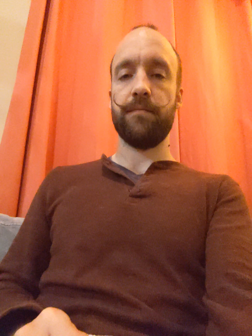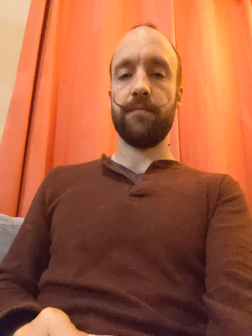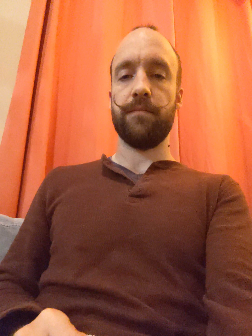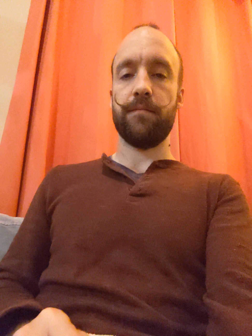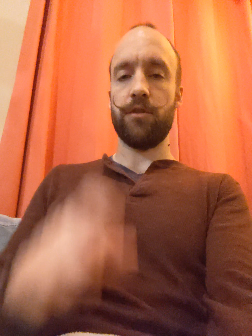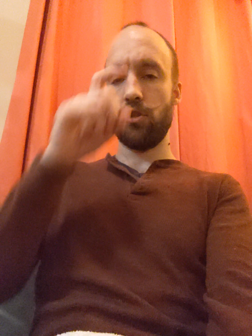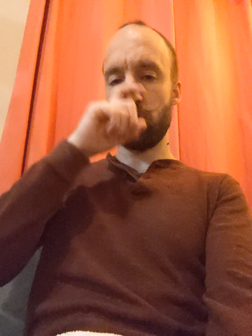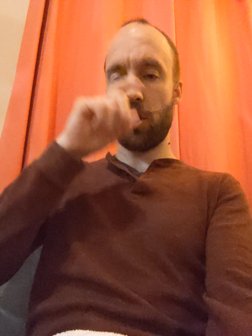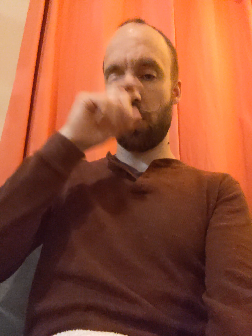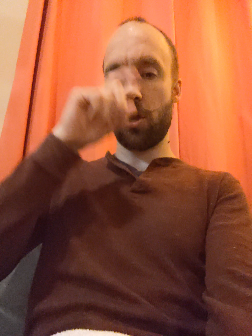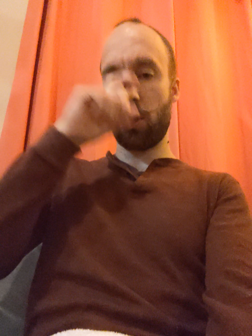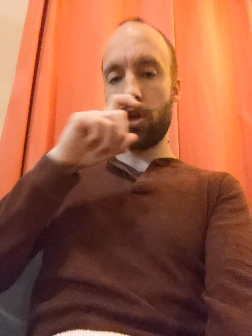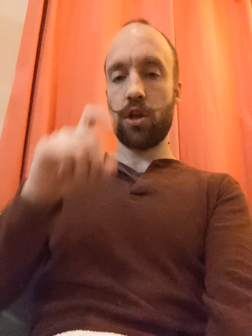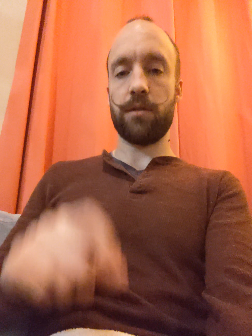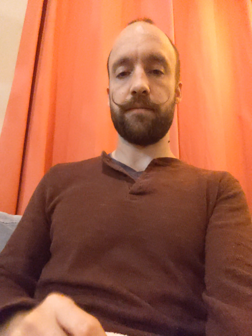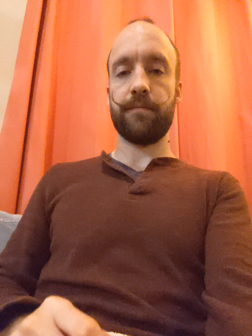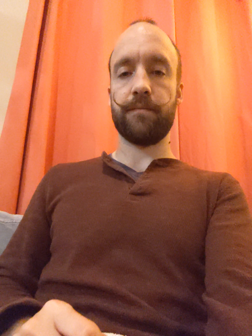doll